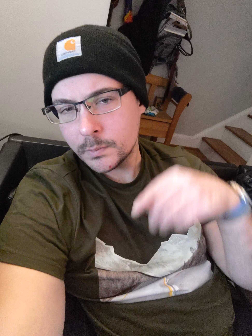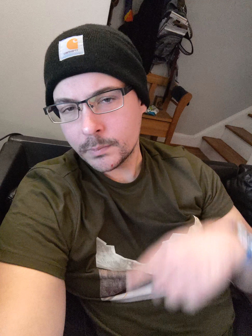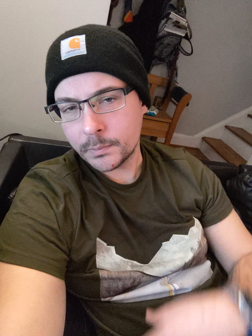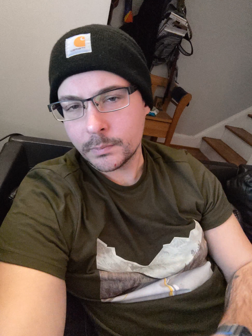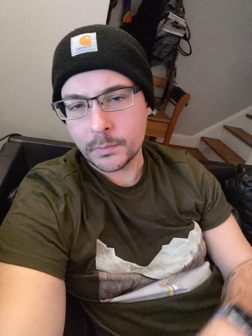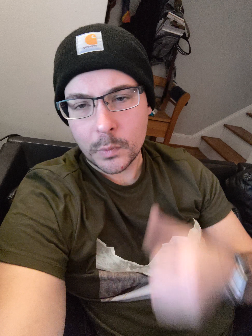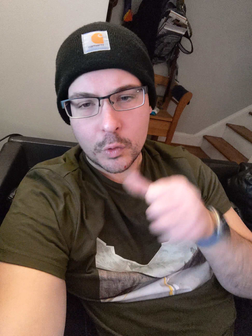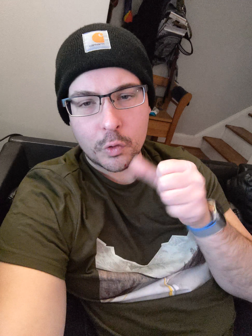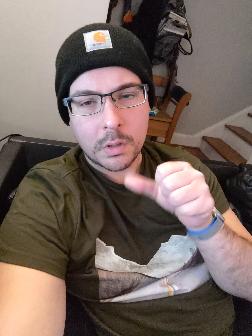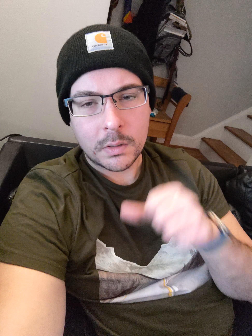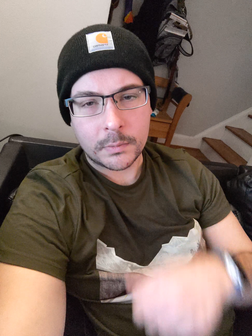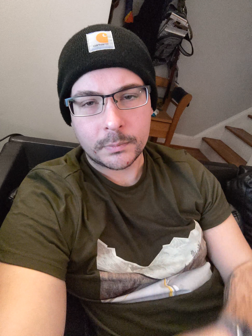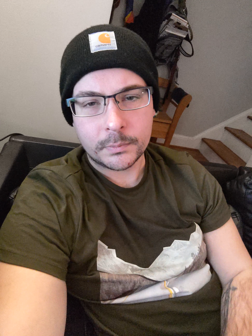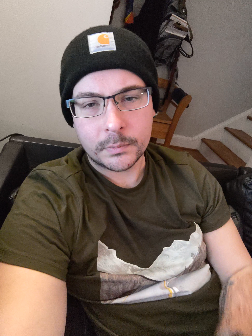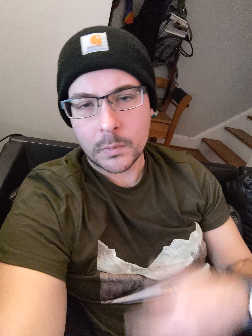girl